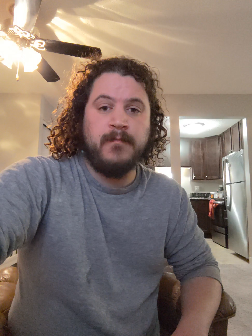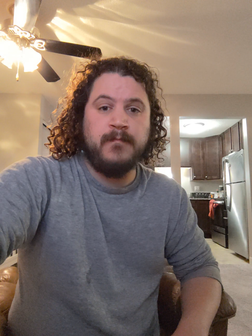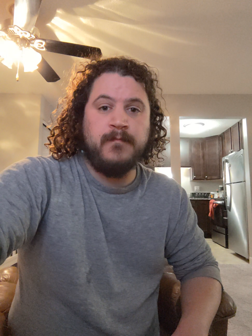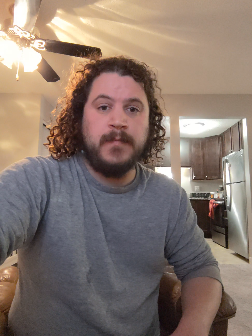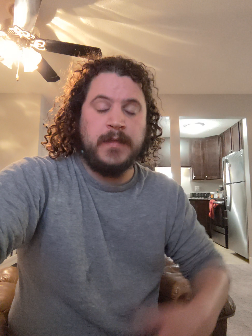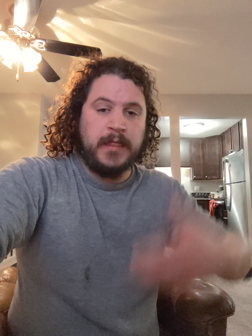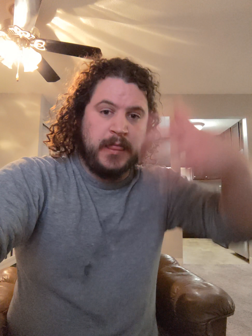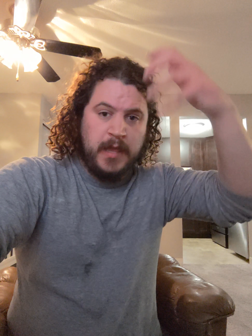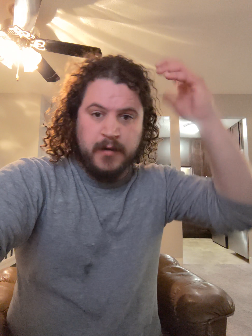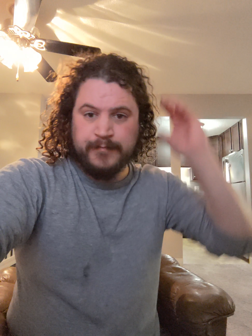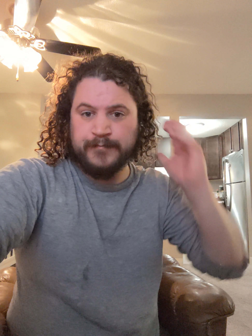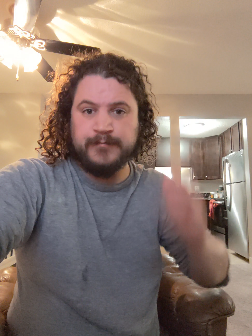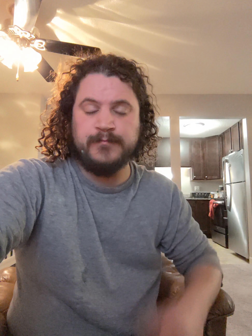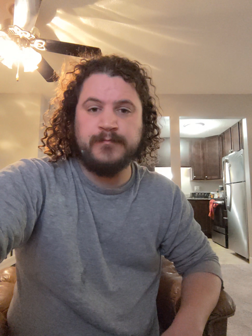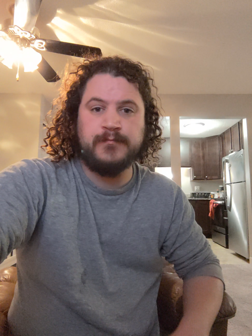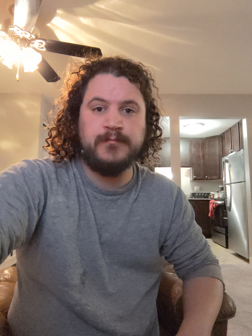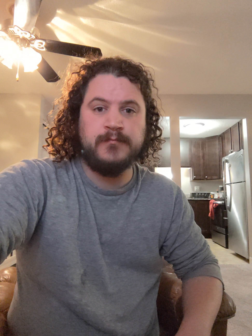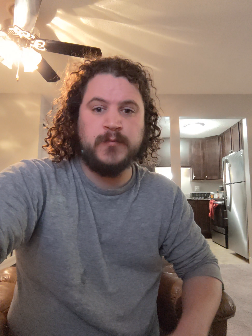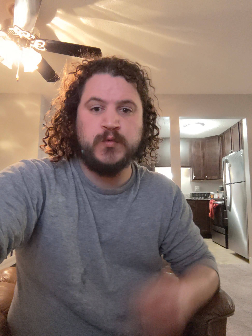lion